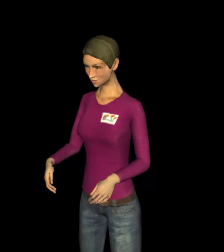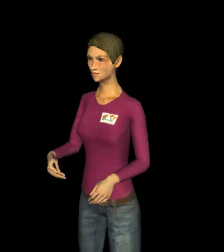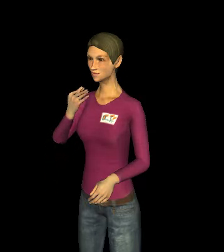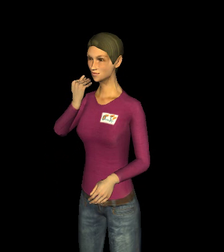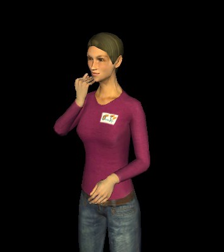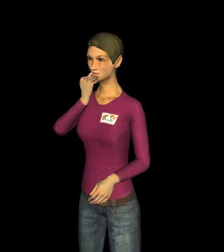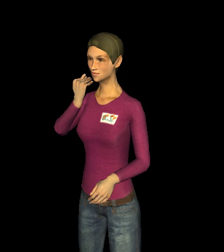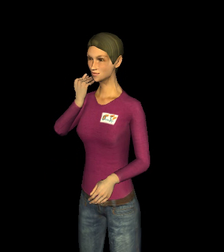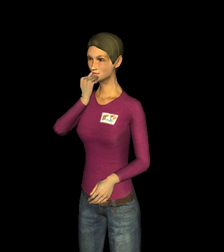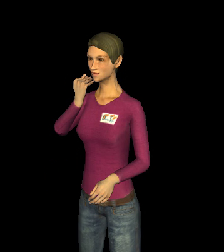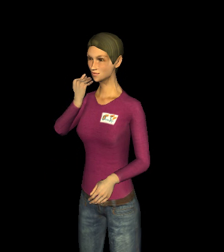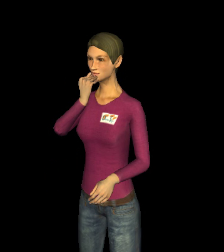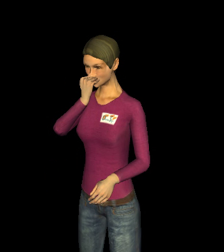طعام